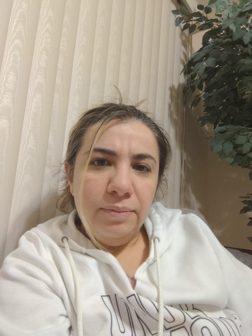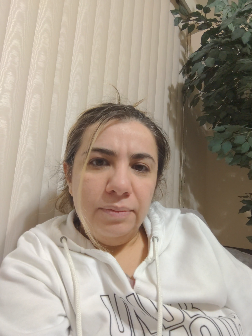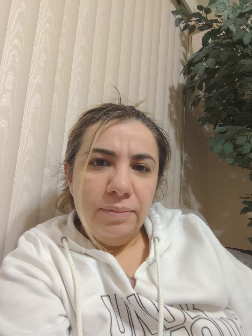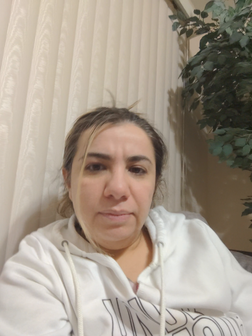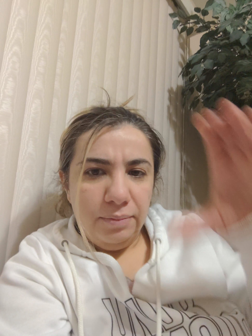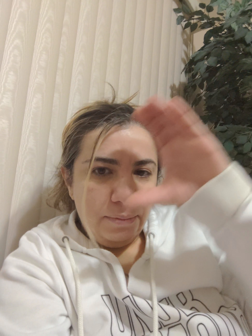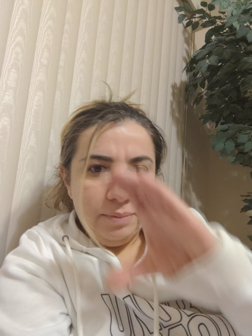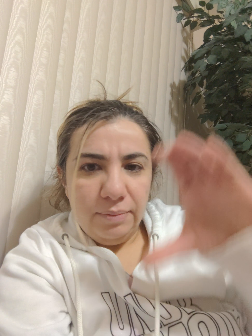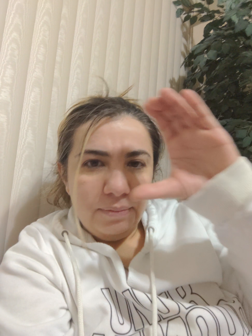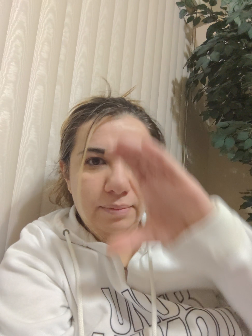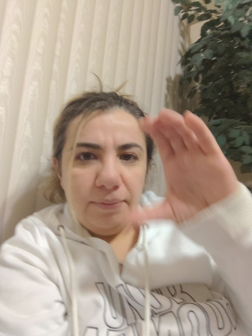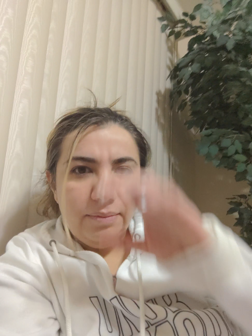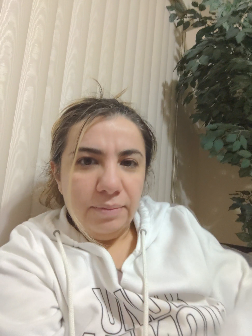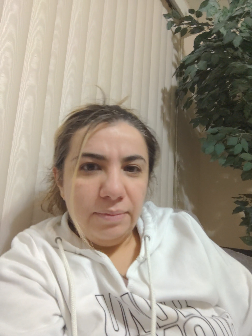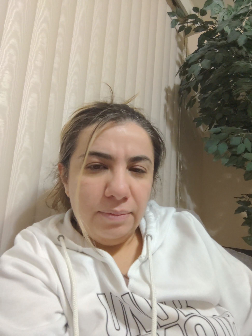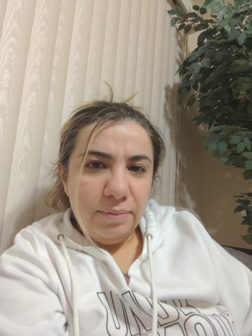look